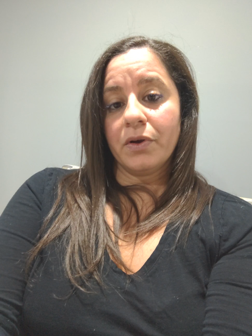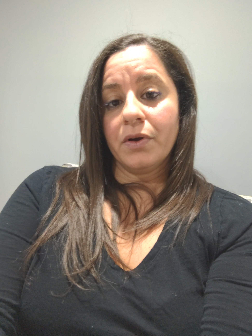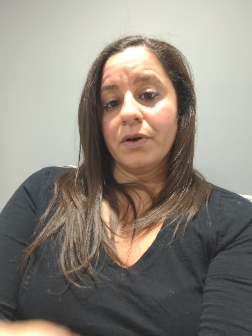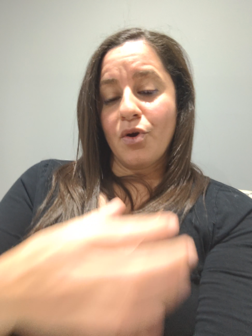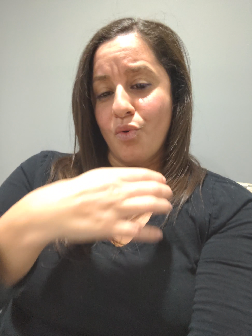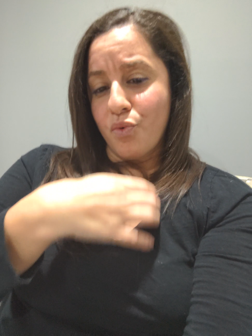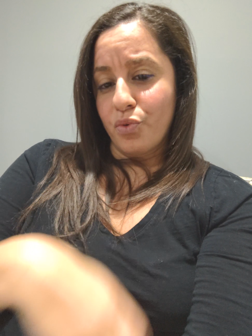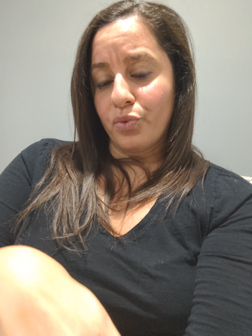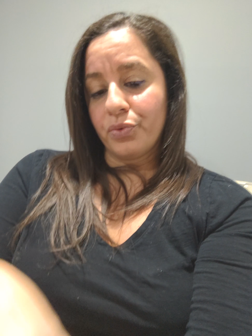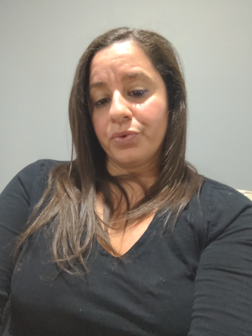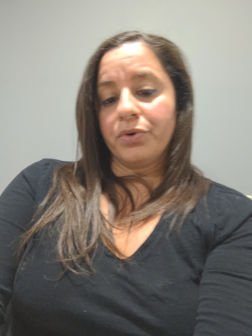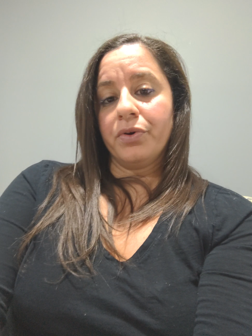hungry